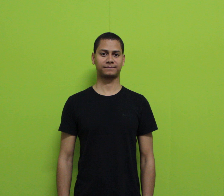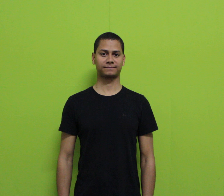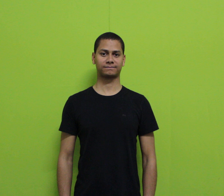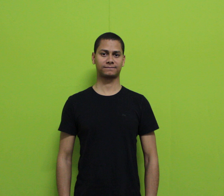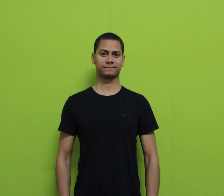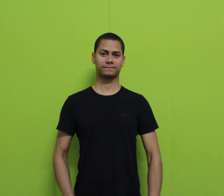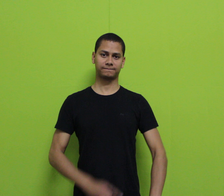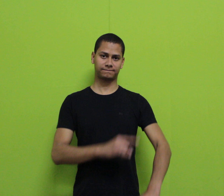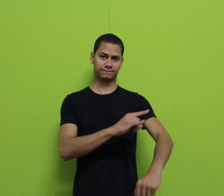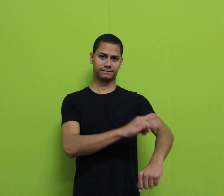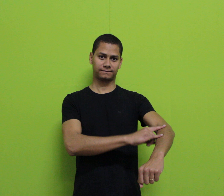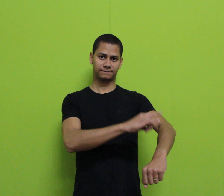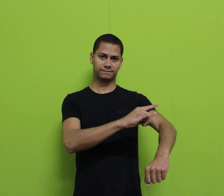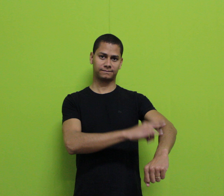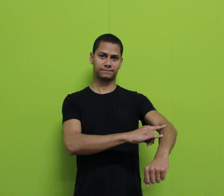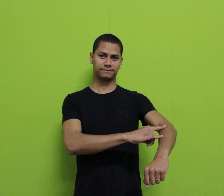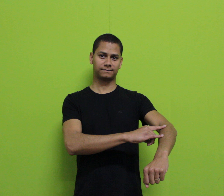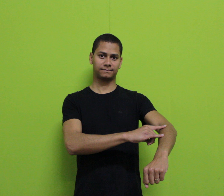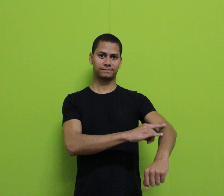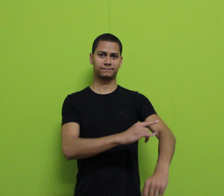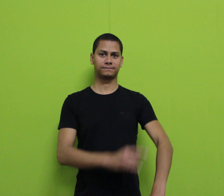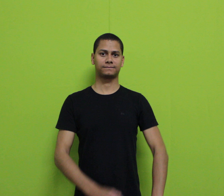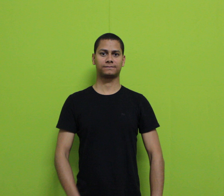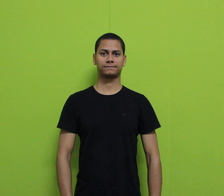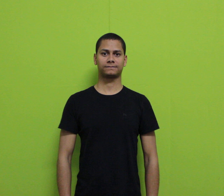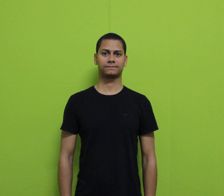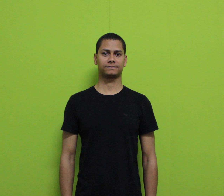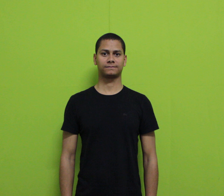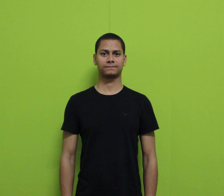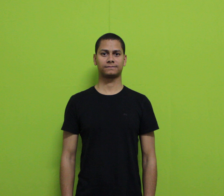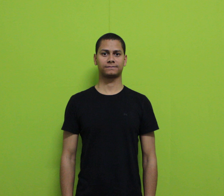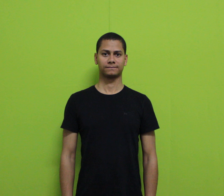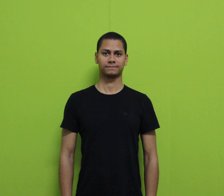banheiro